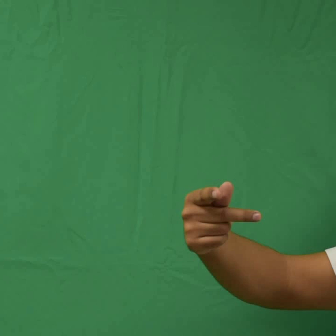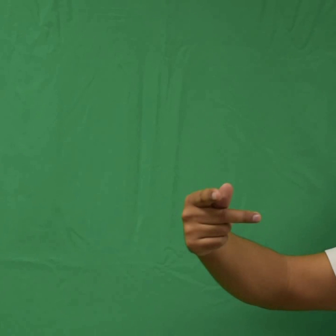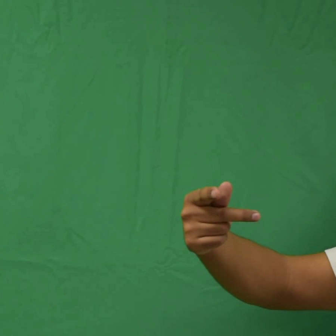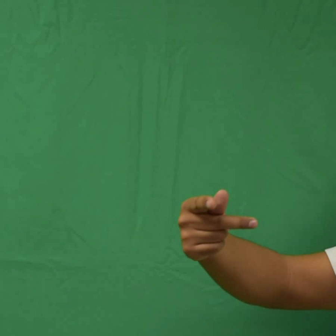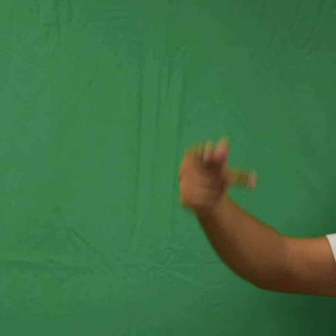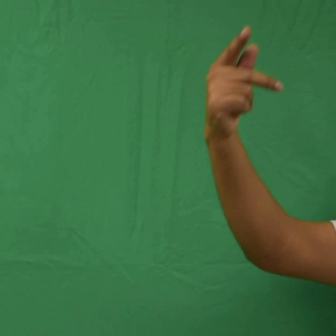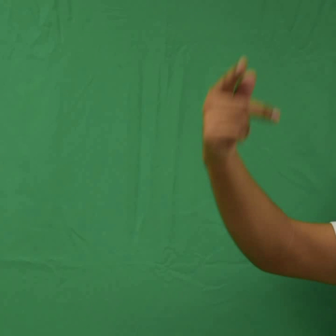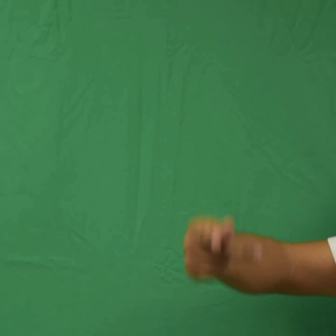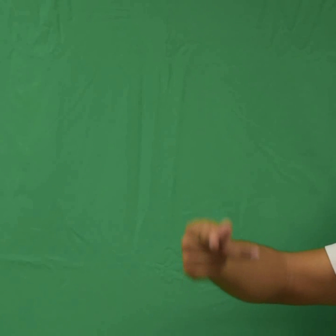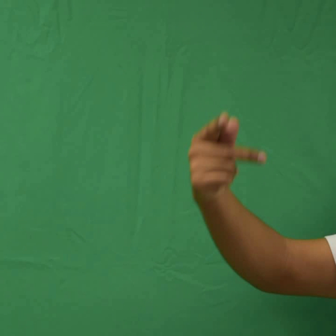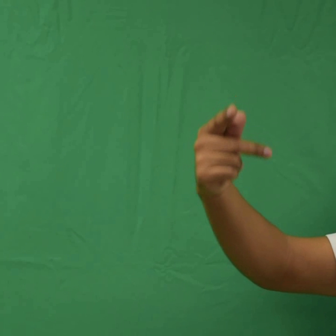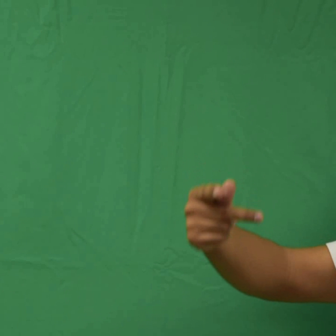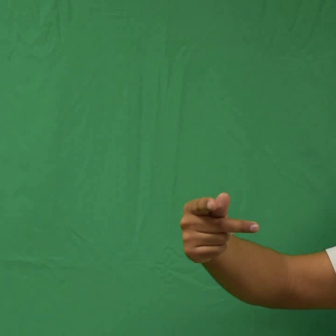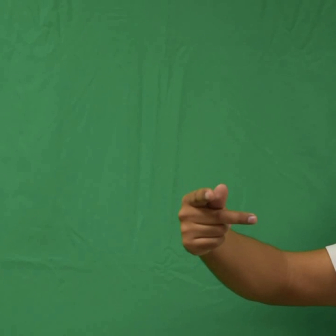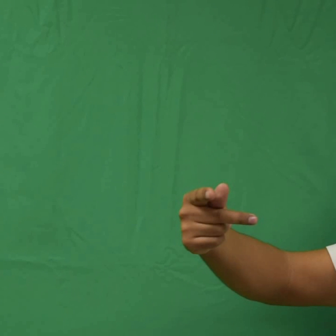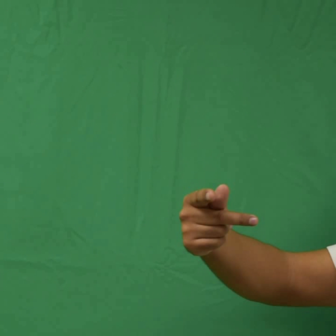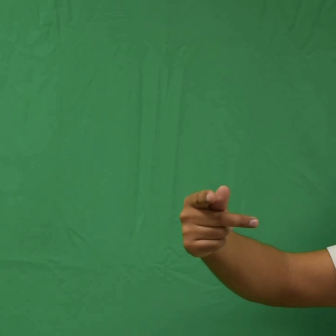K